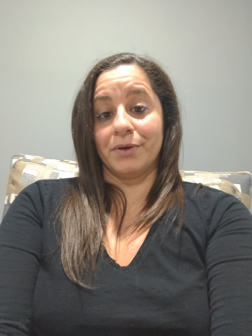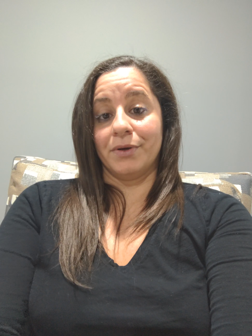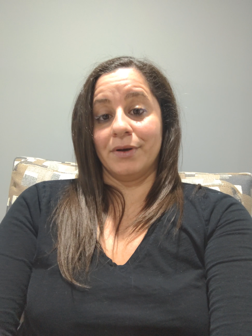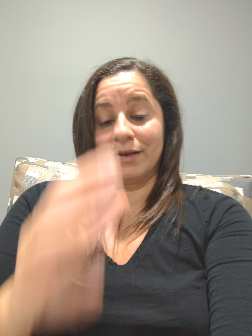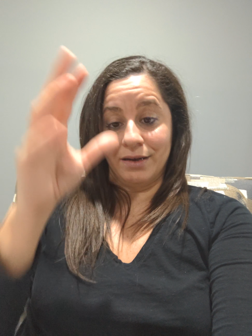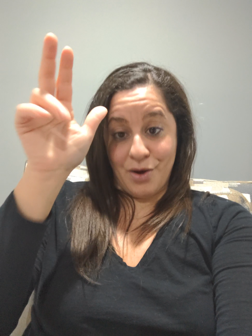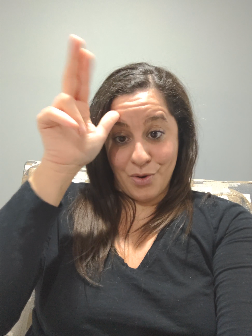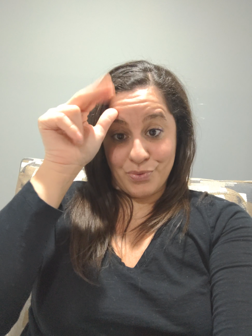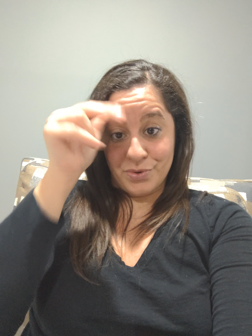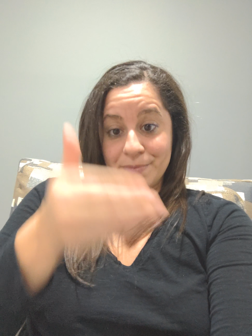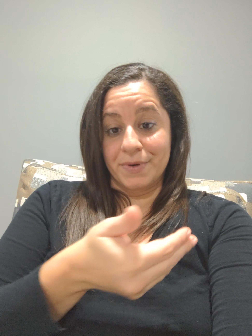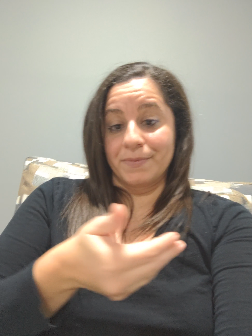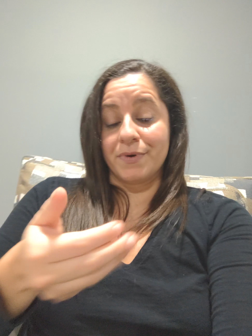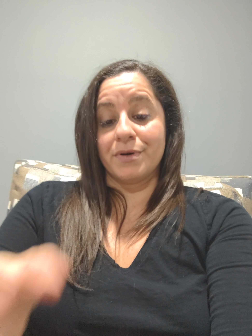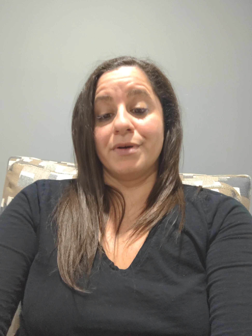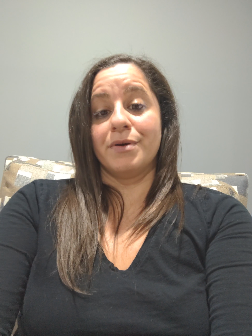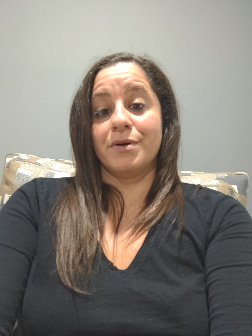donkey